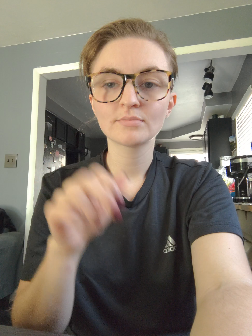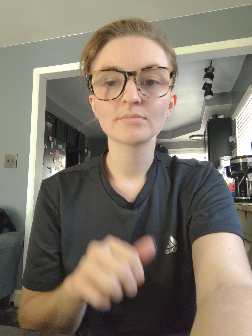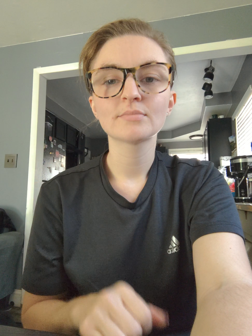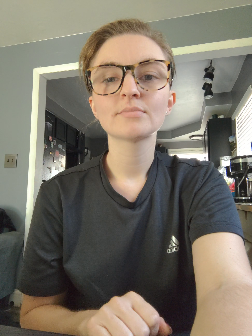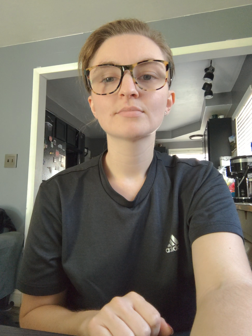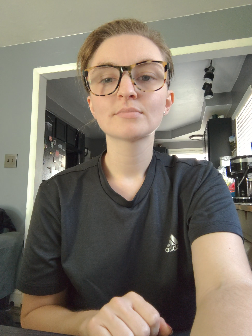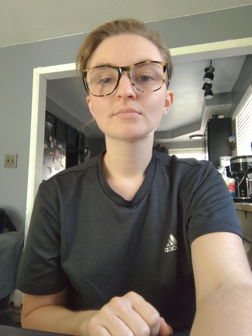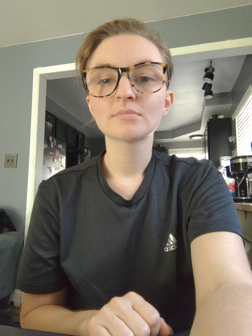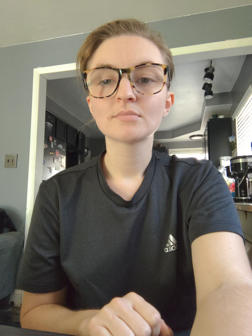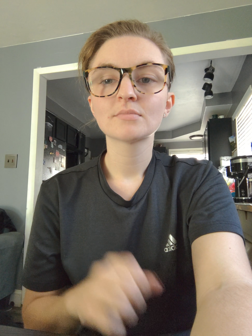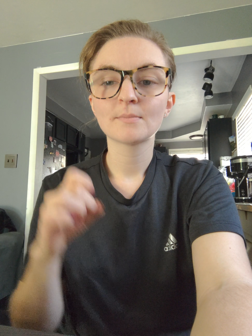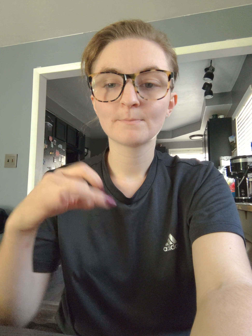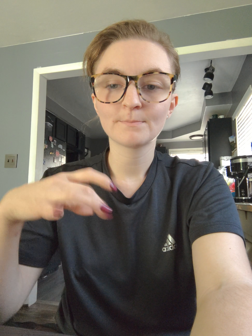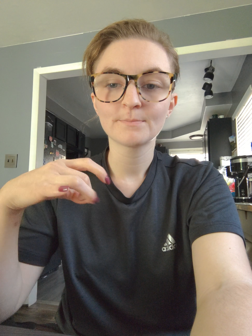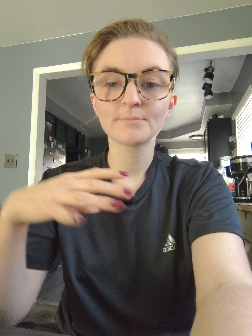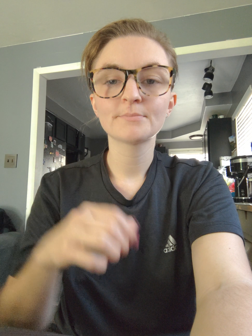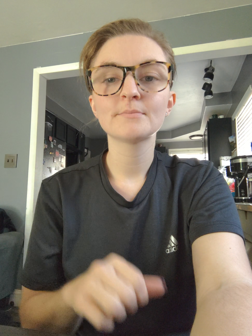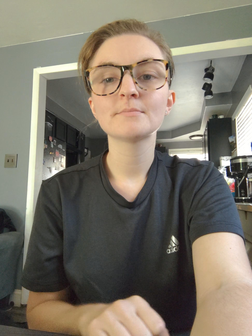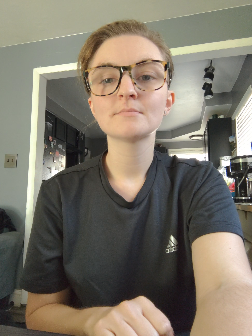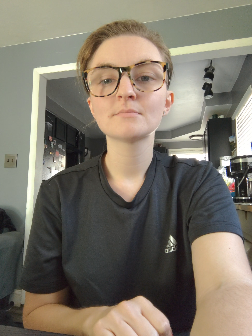pumpkin